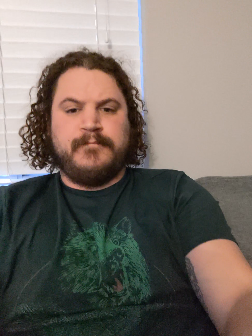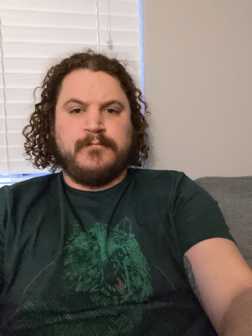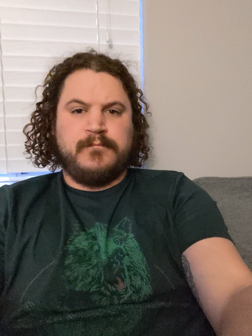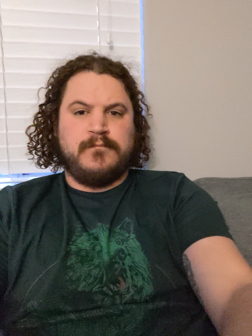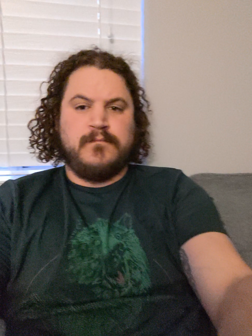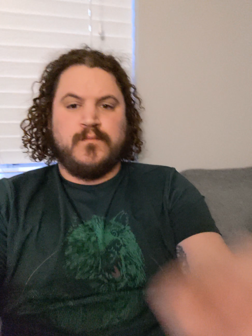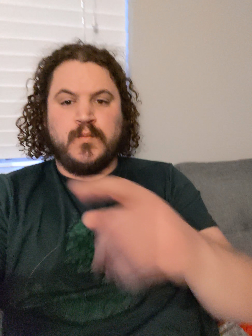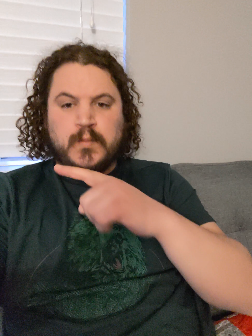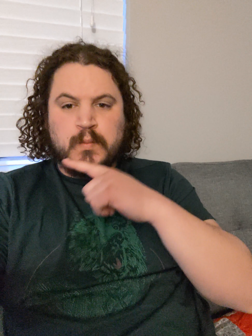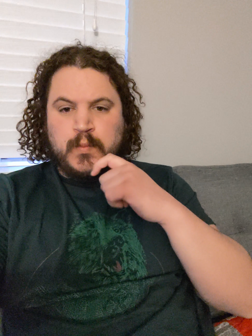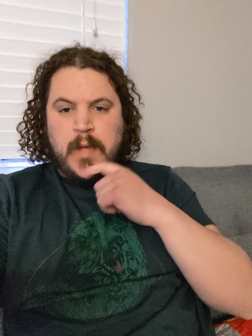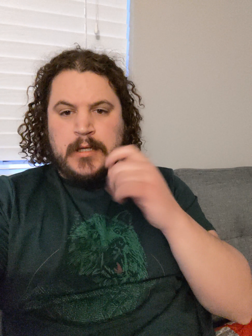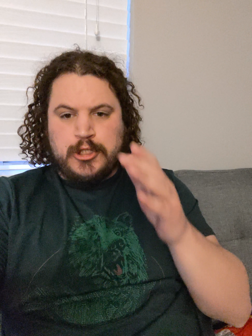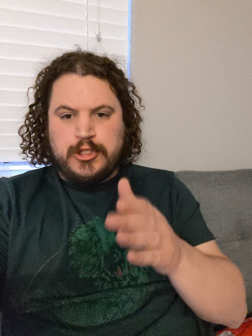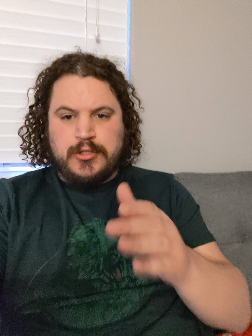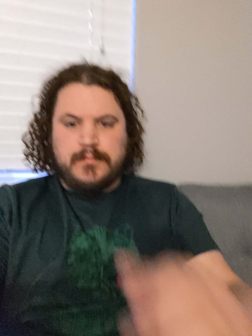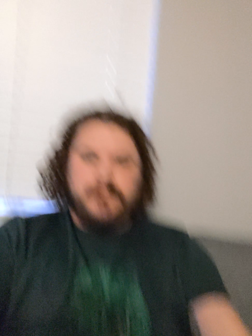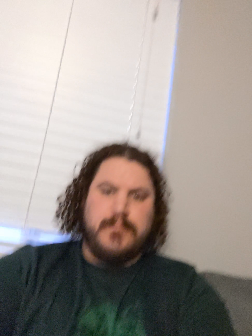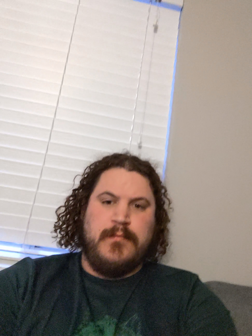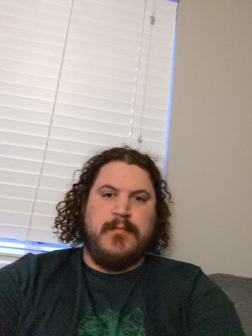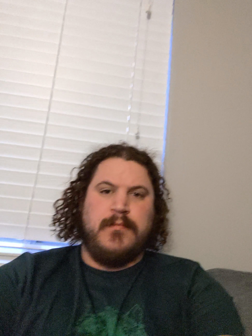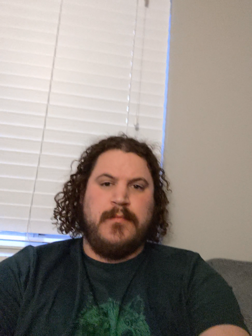dryer